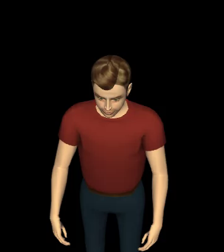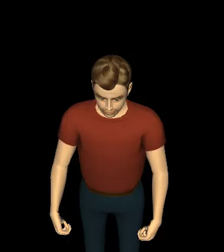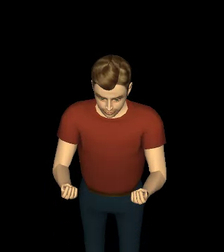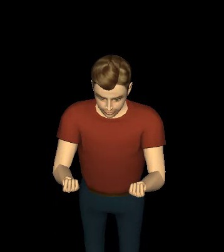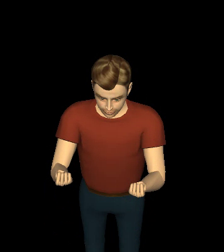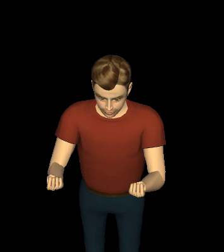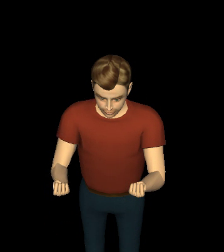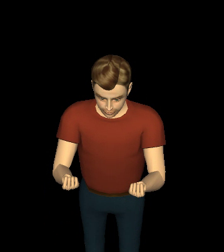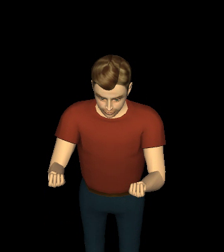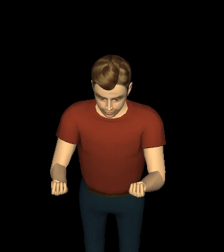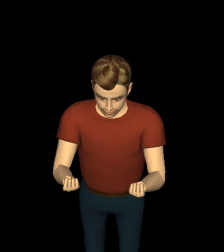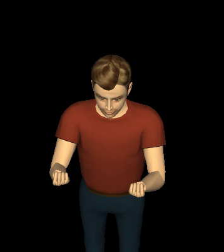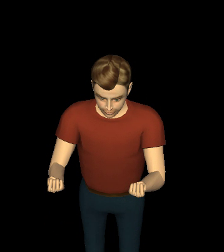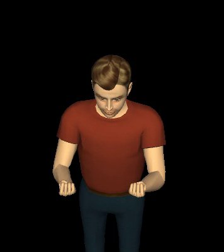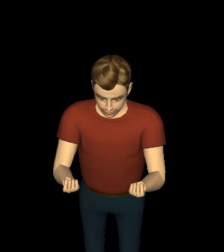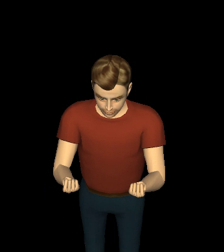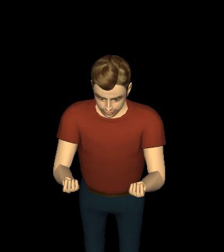ضربة